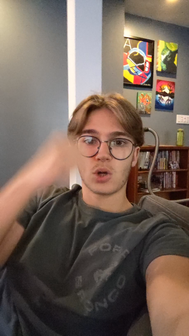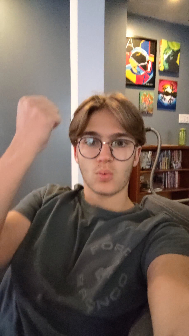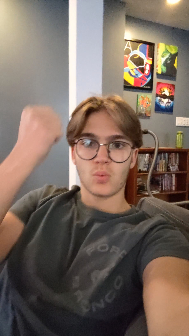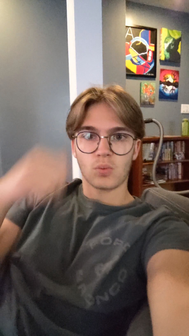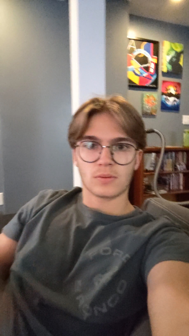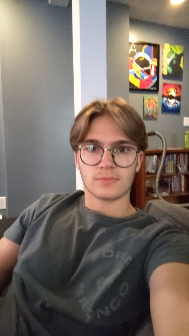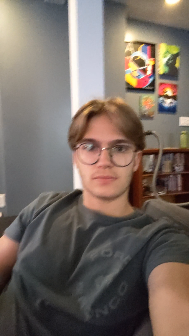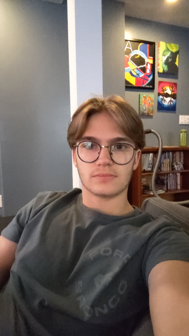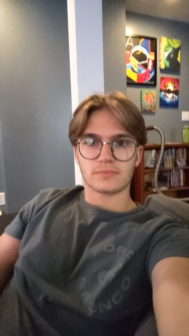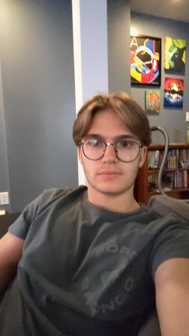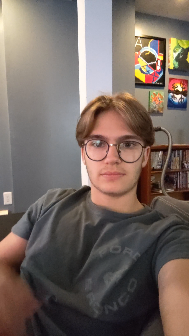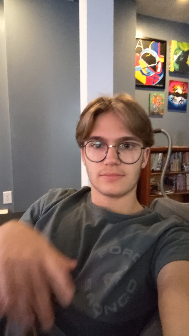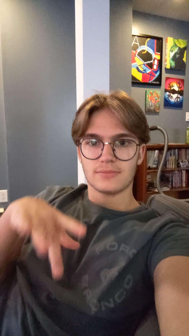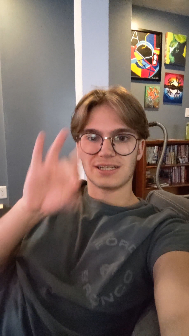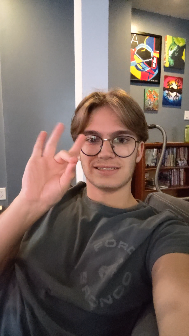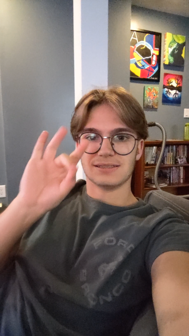pick